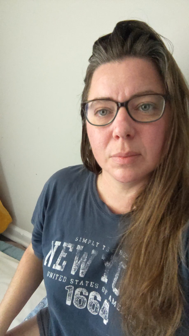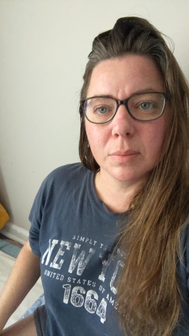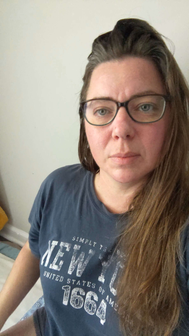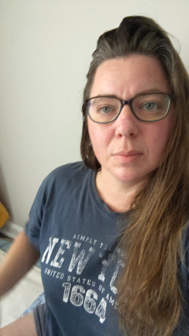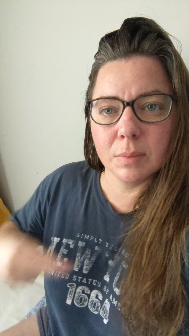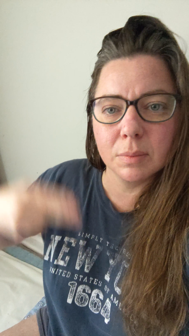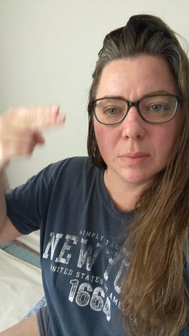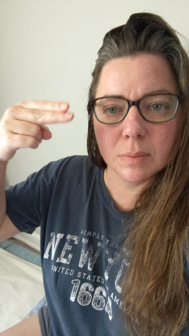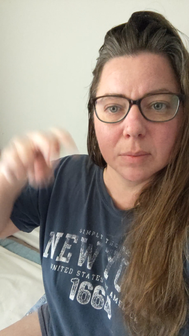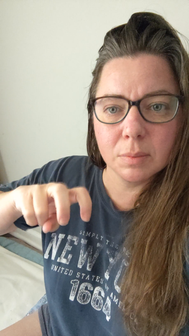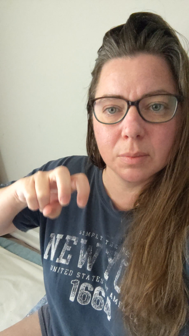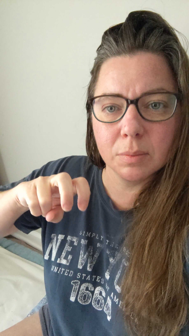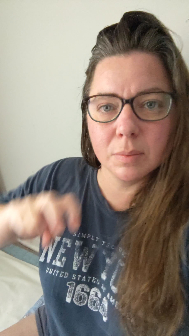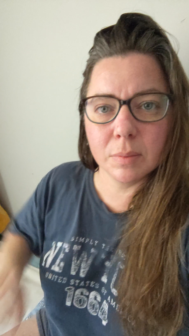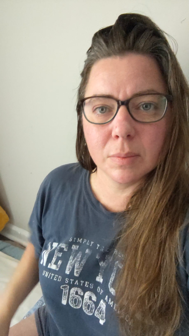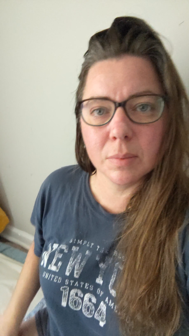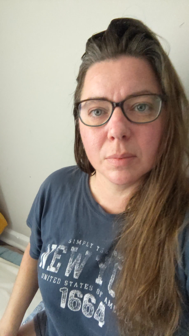high chair